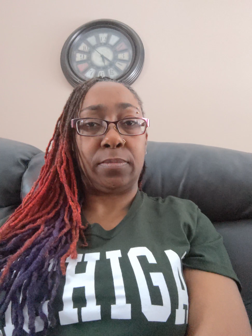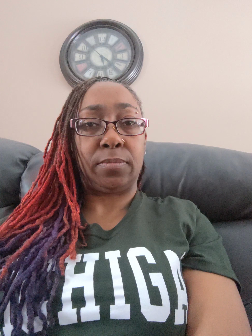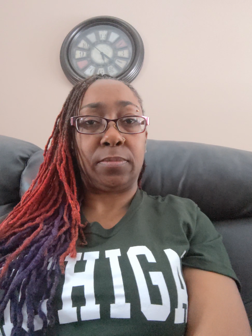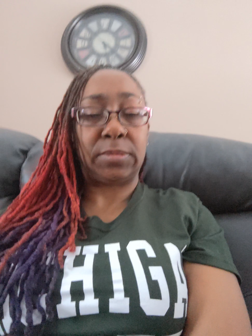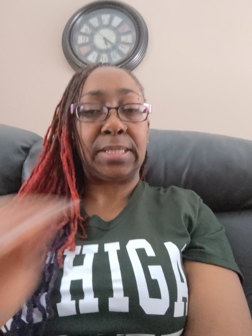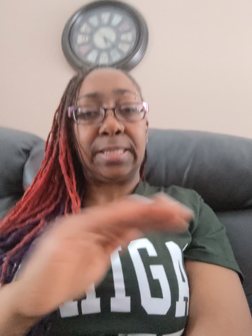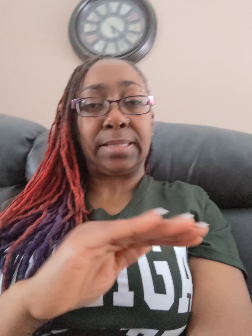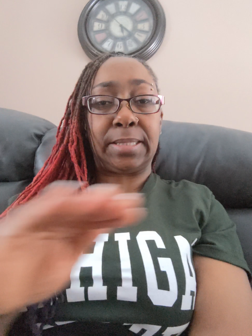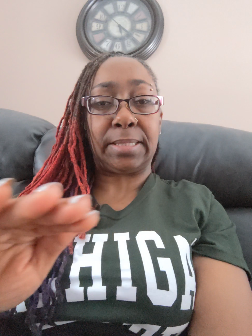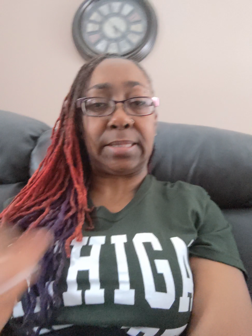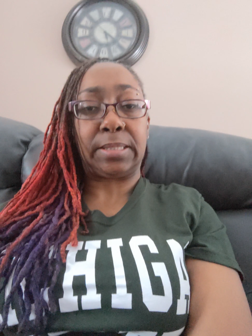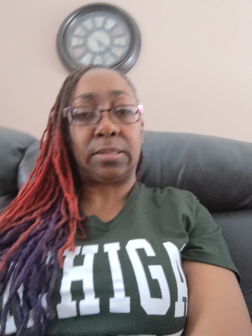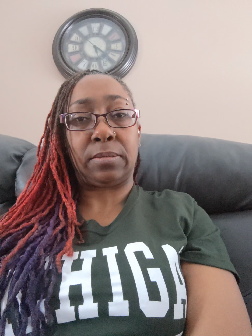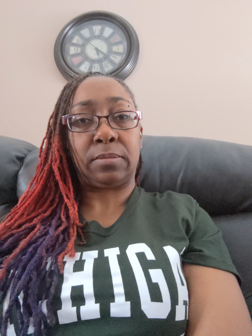clean